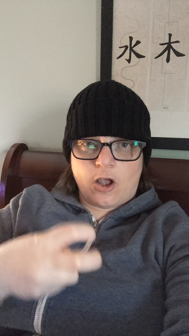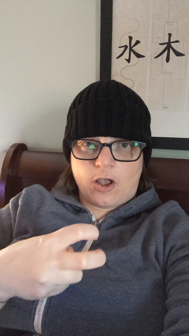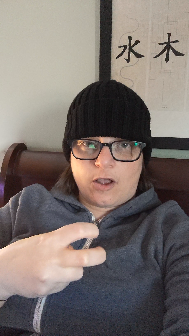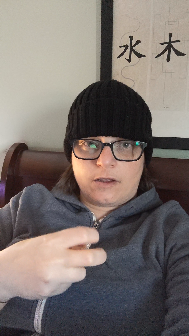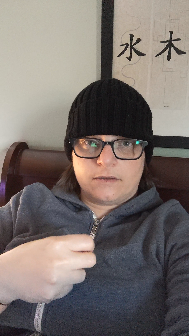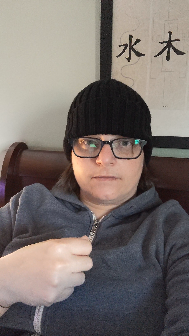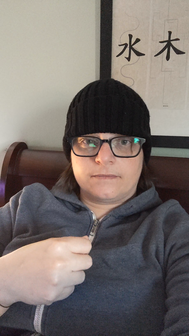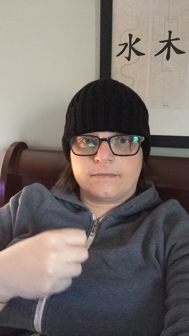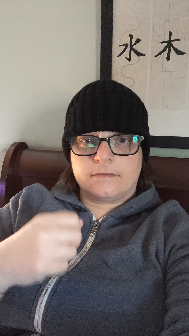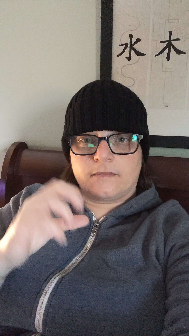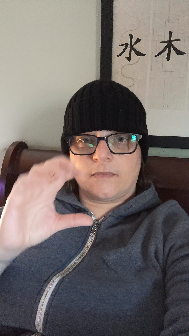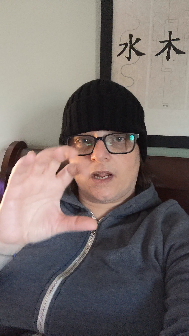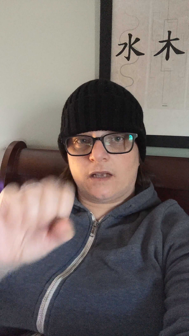catch